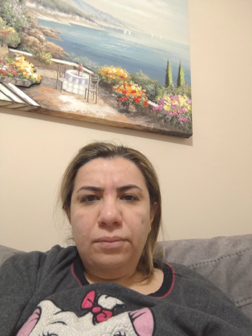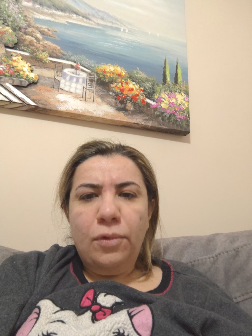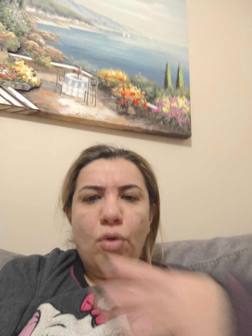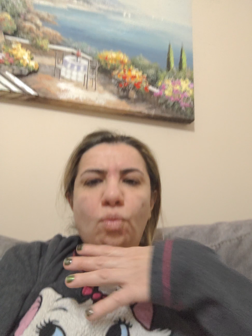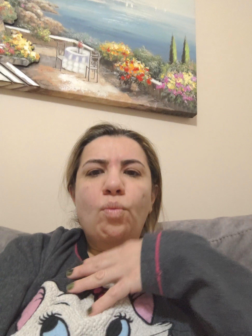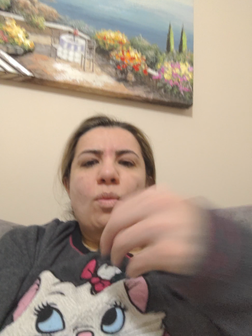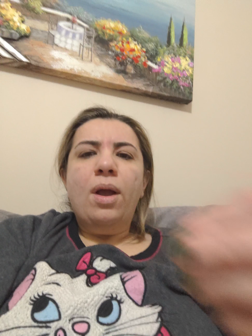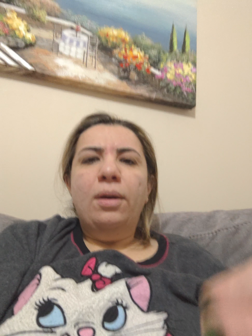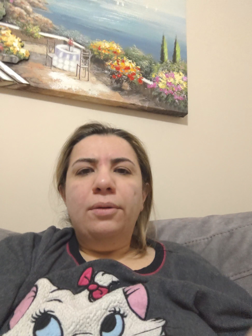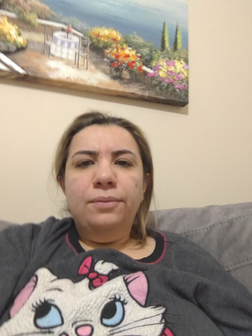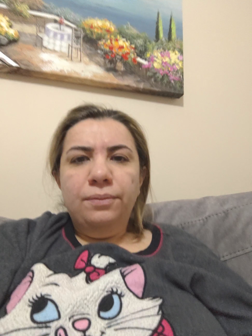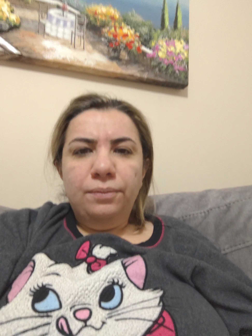white